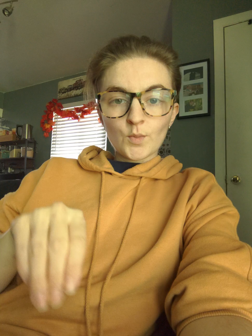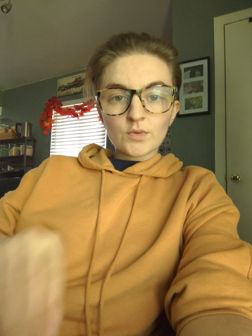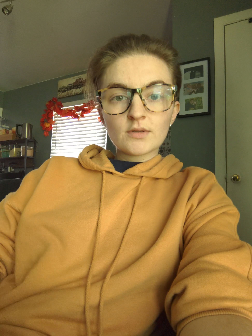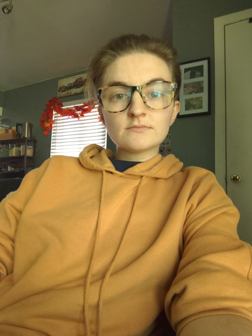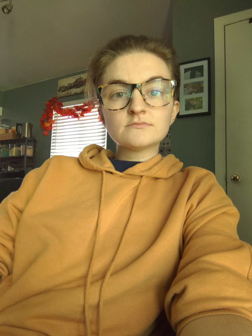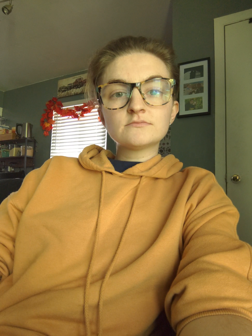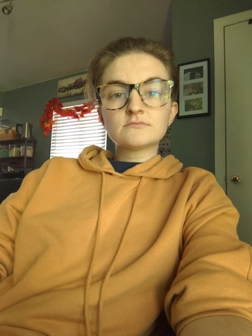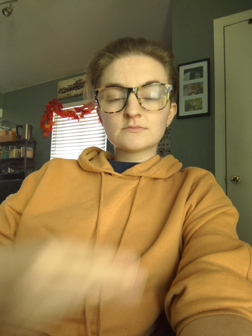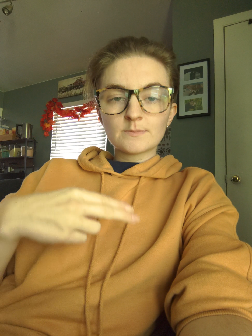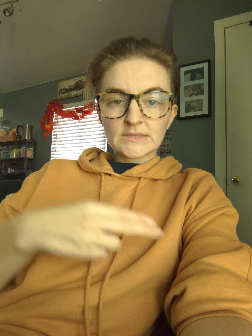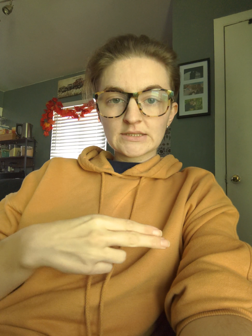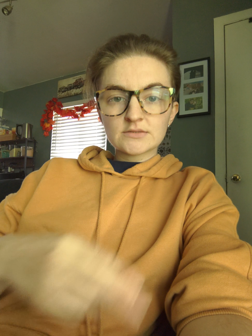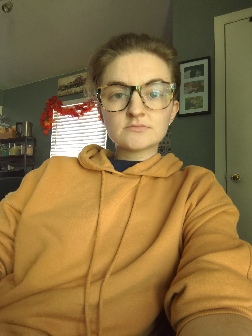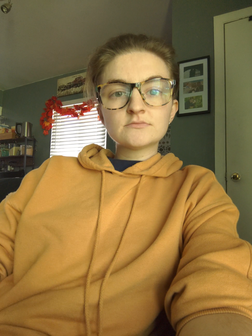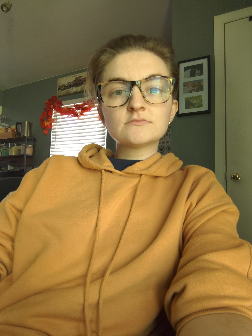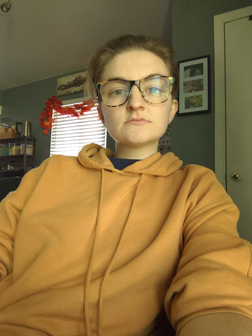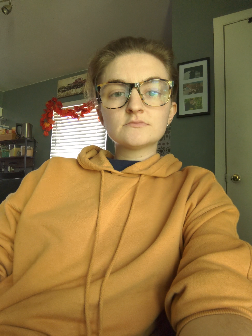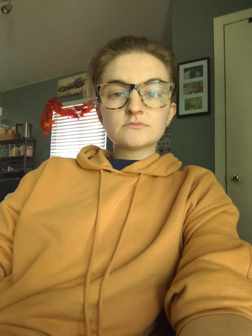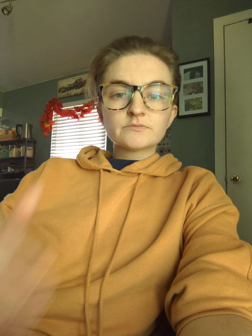belt